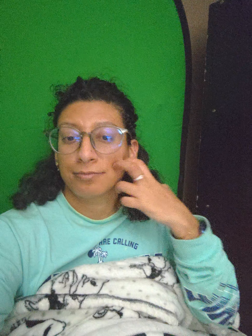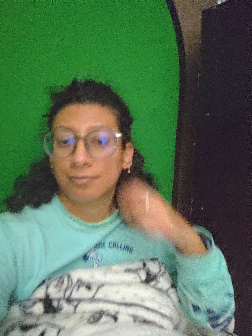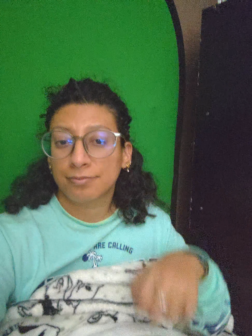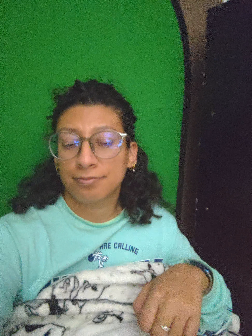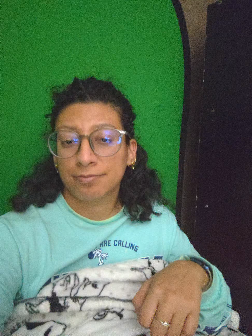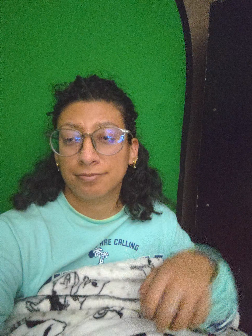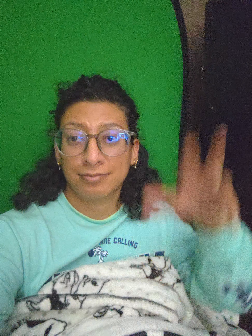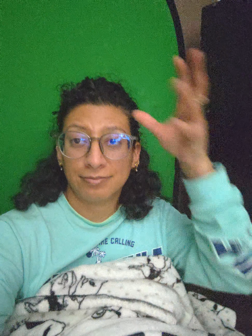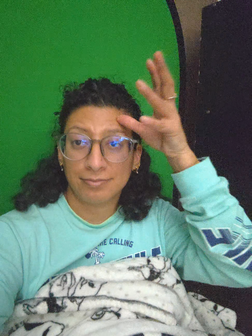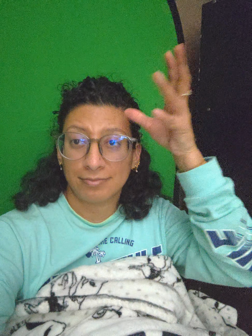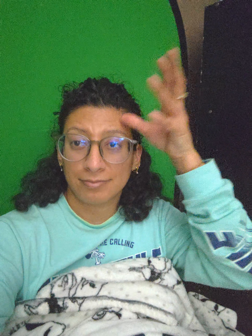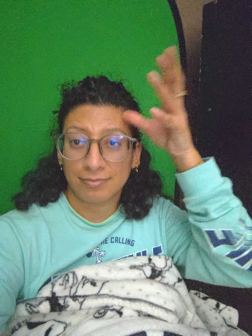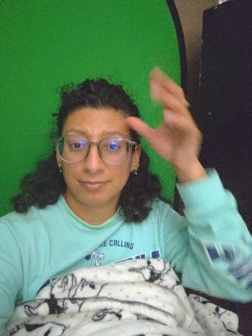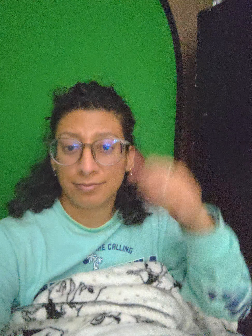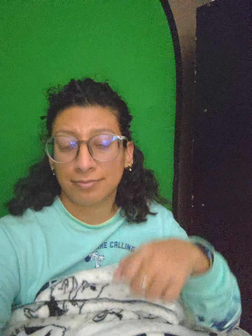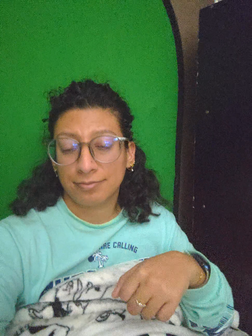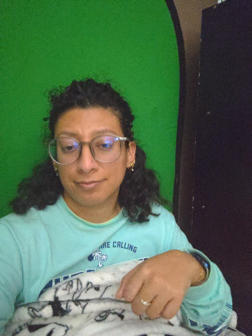dad